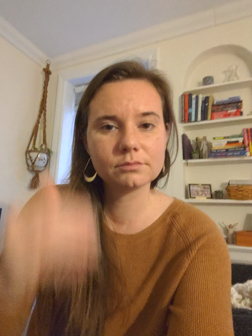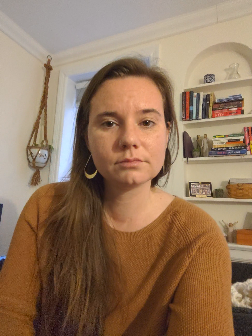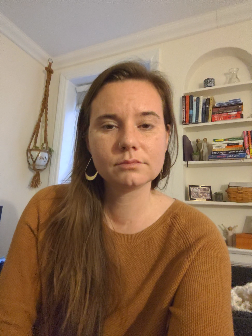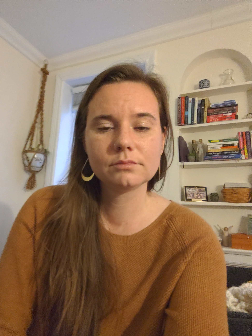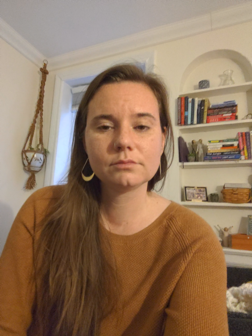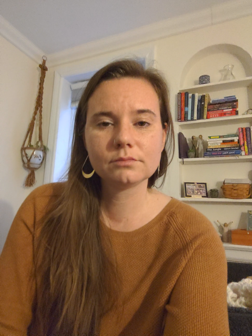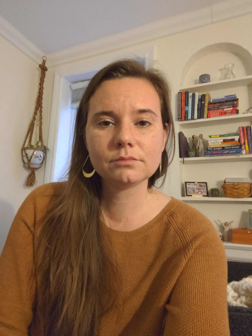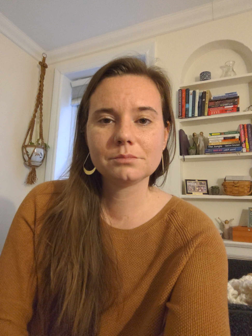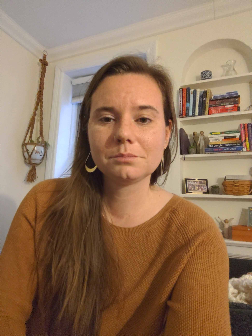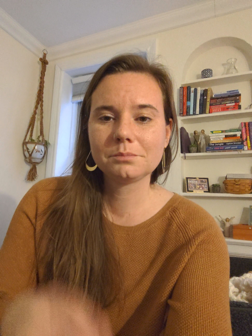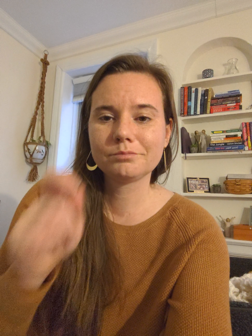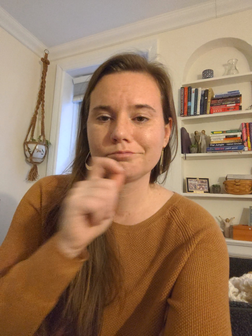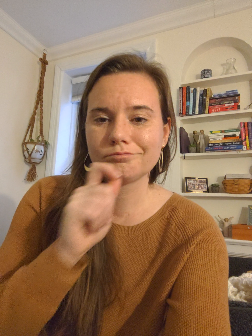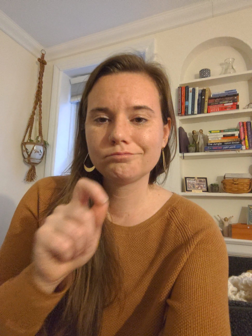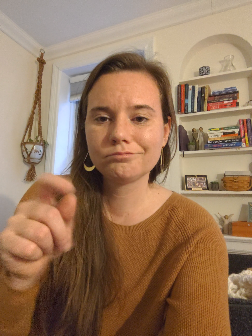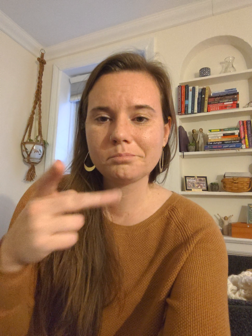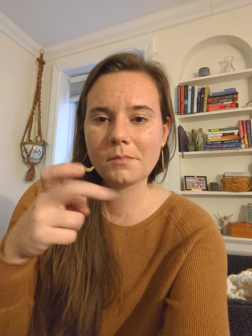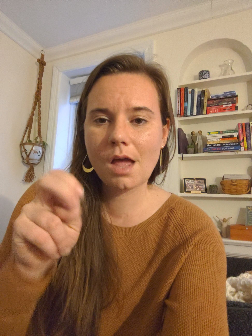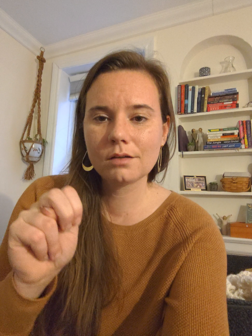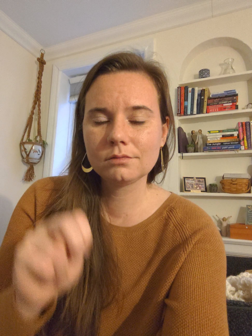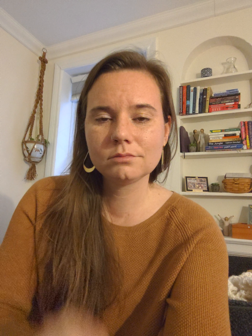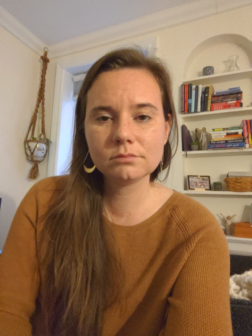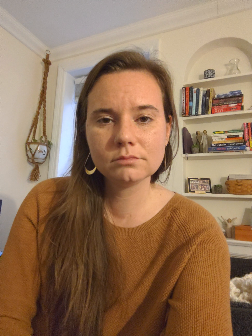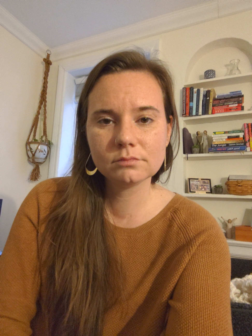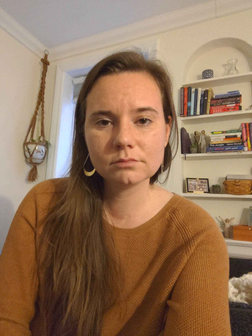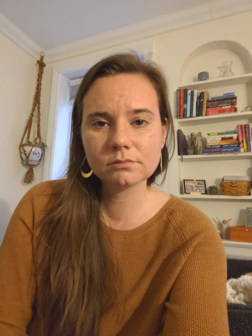pen